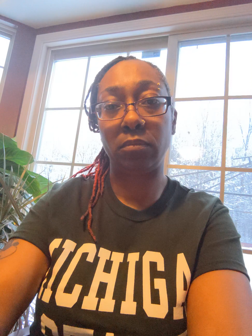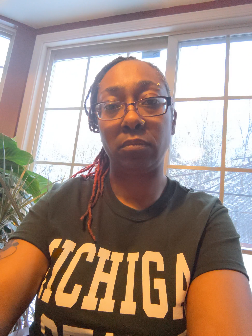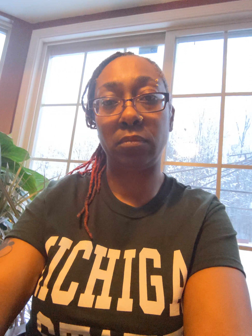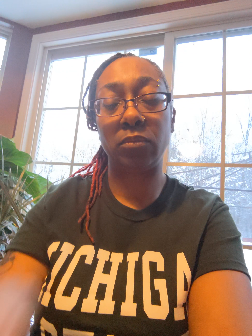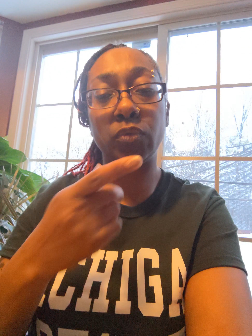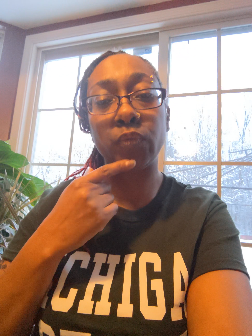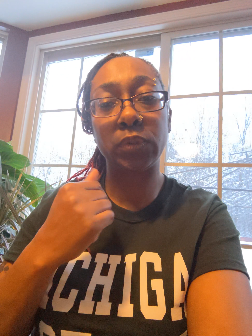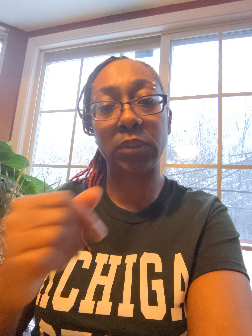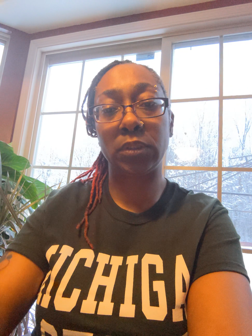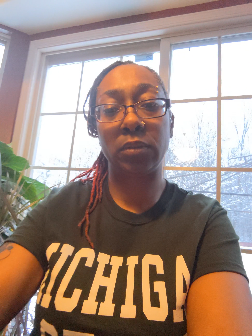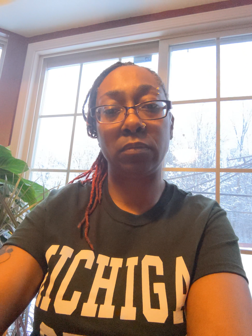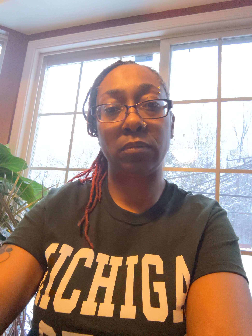red